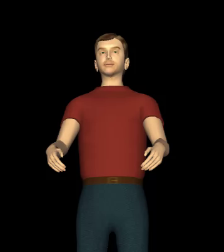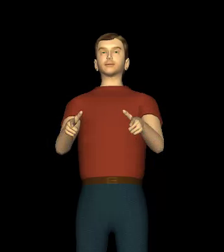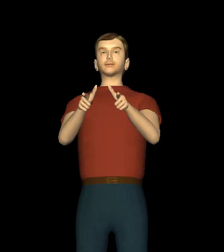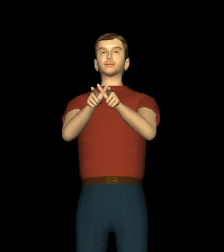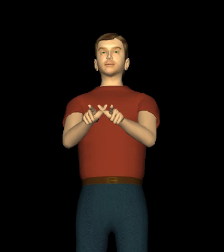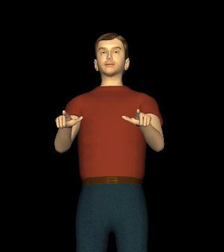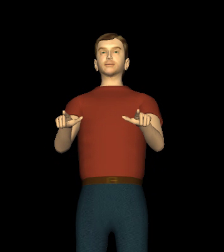لغة